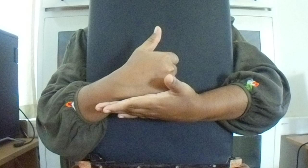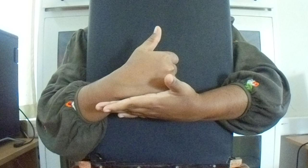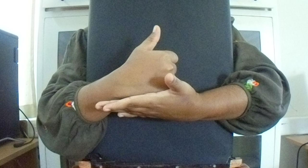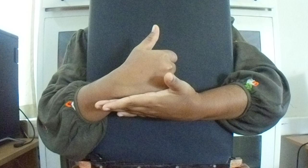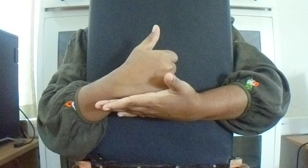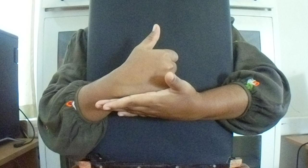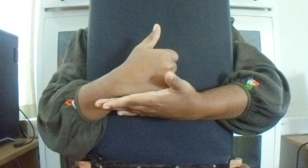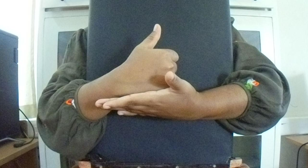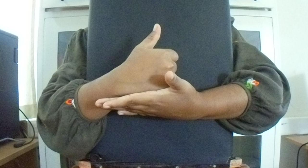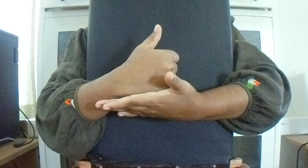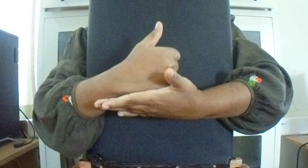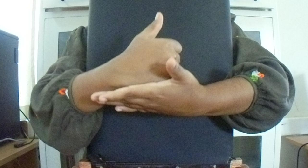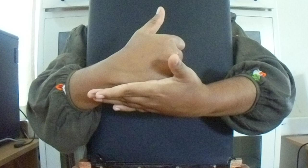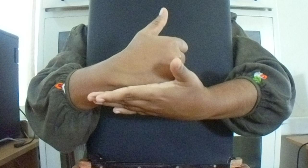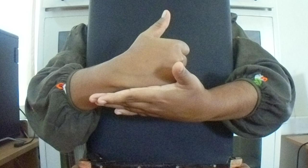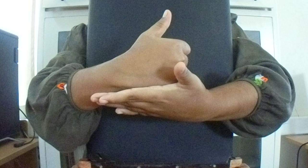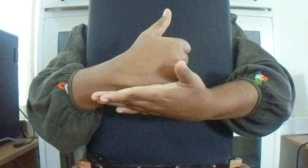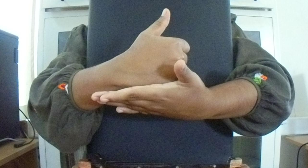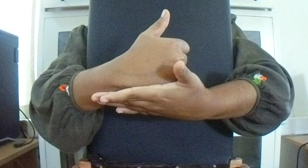help